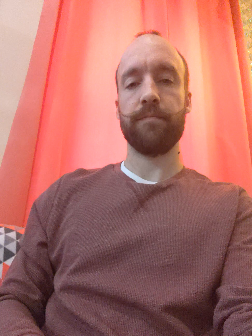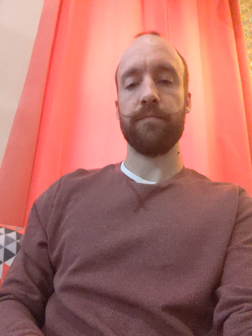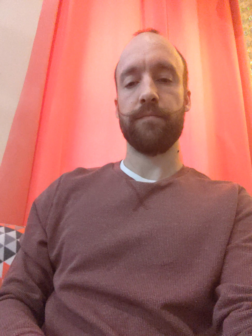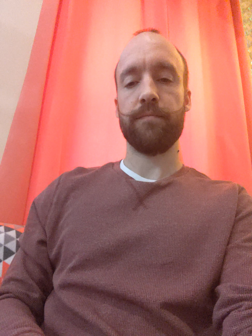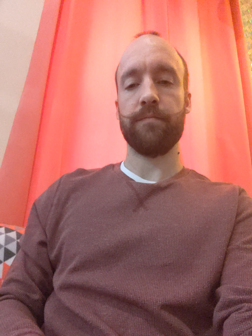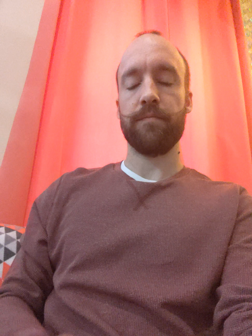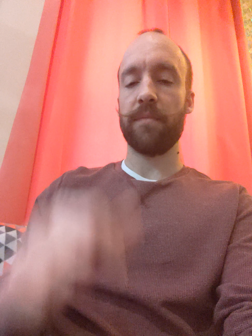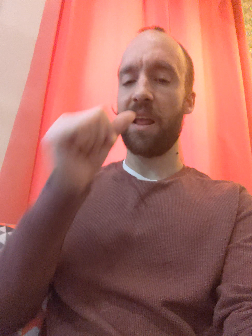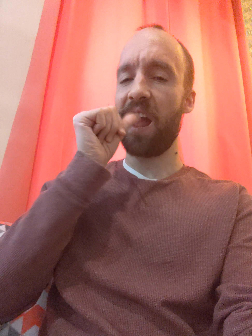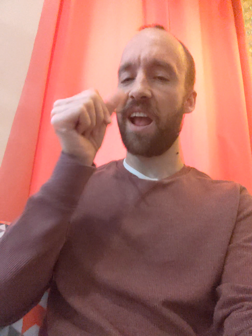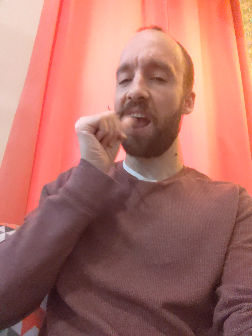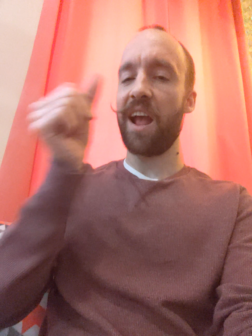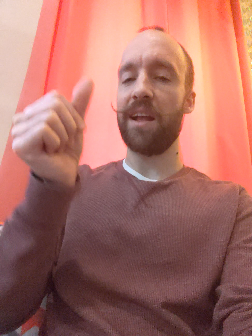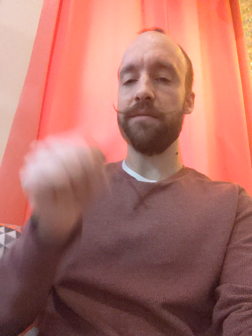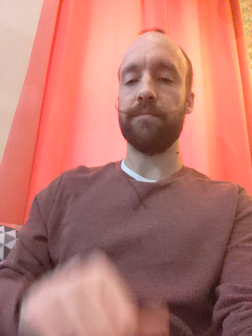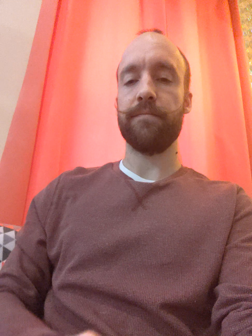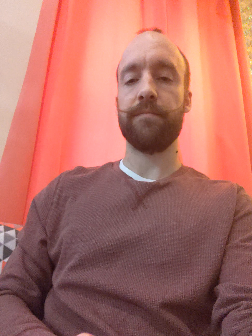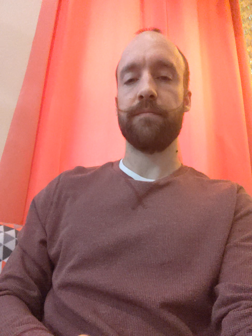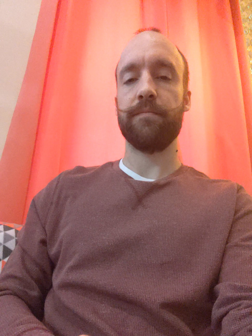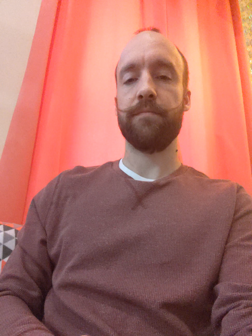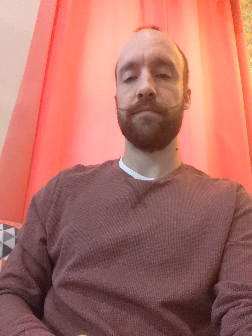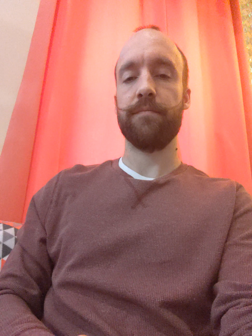nuts